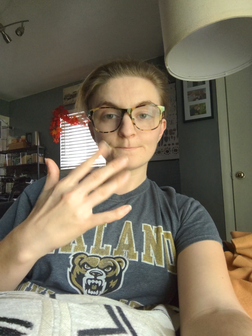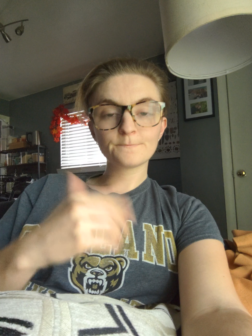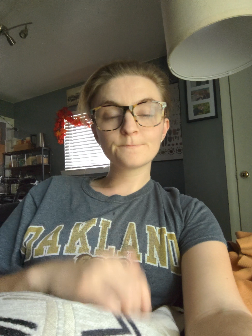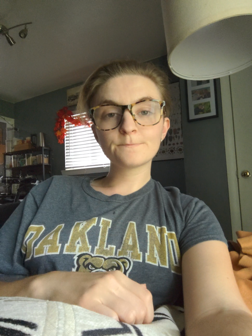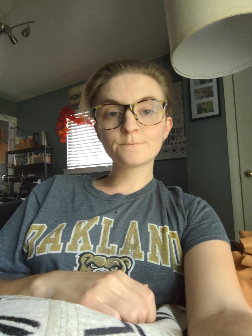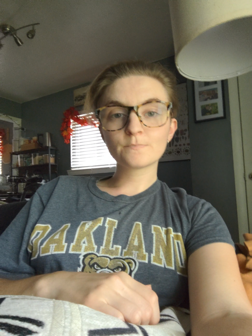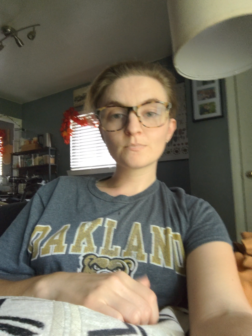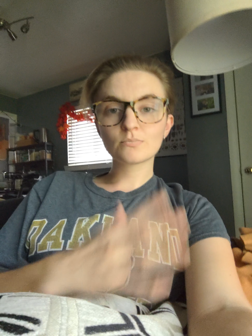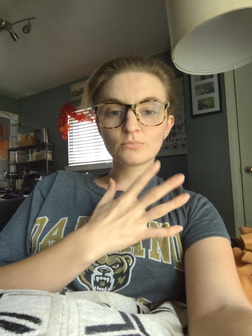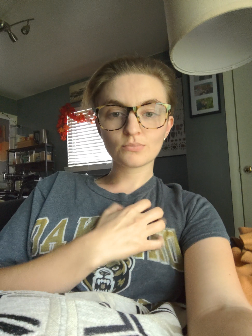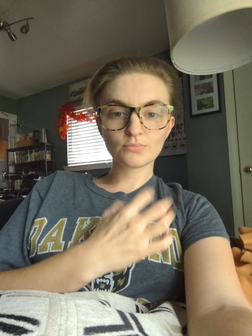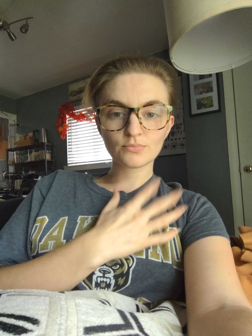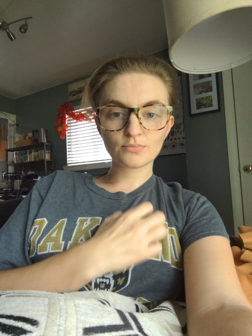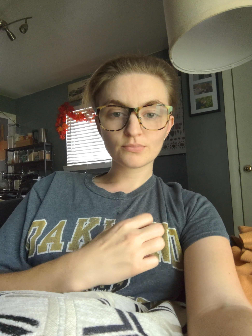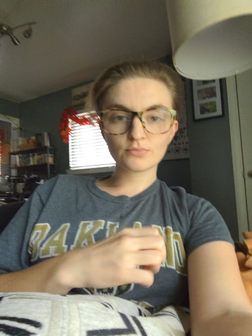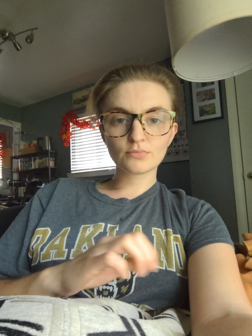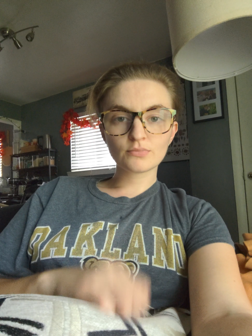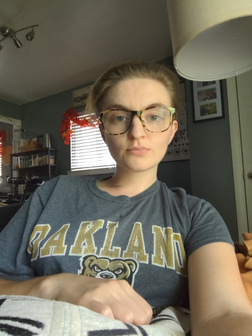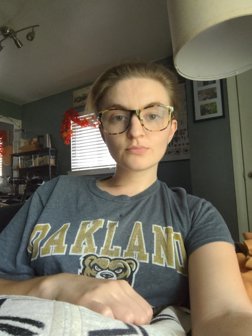bear